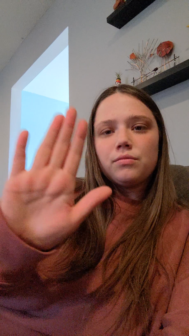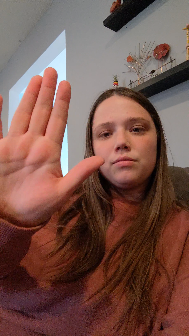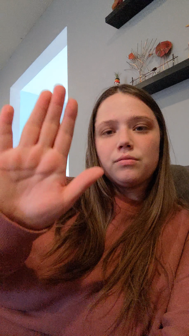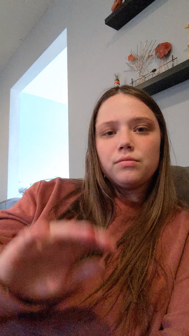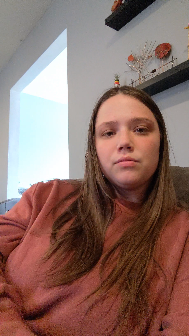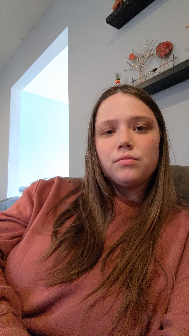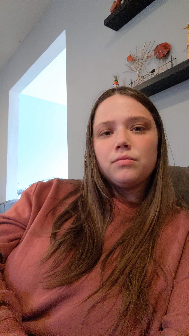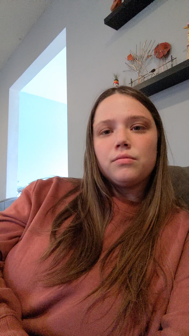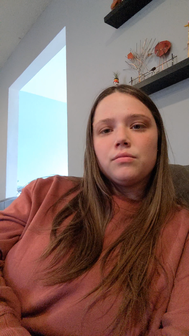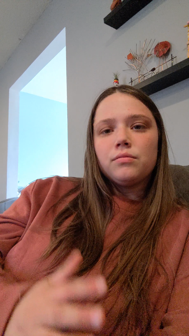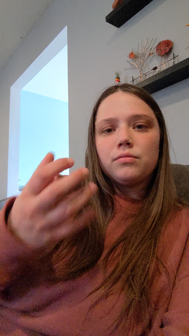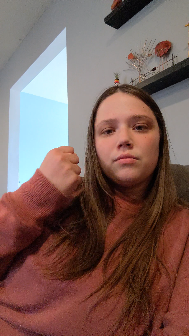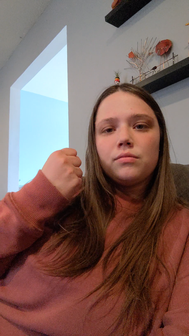get